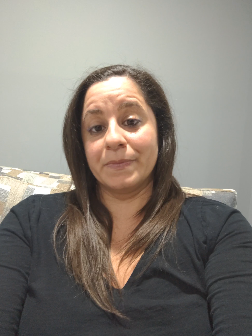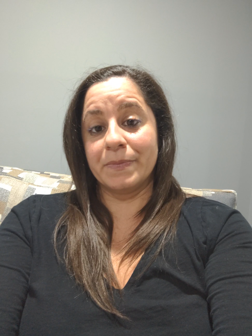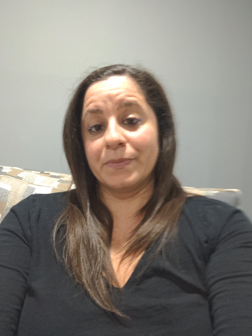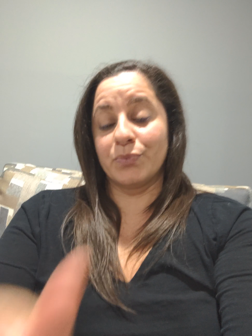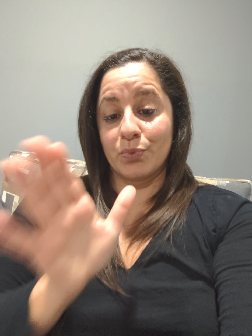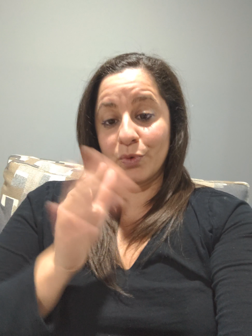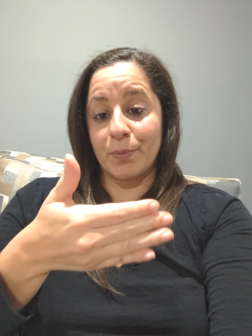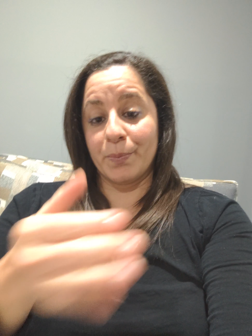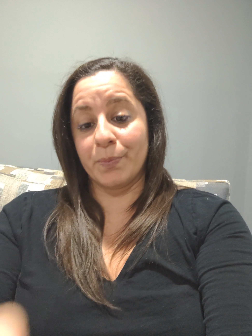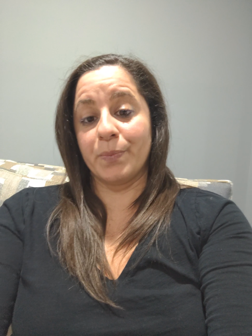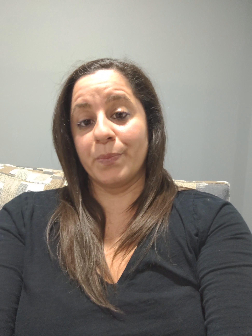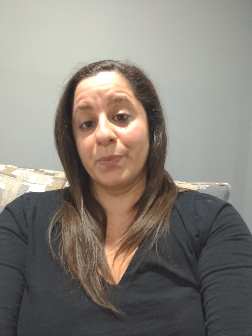room